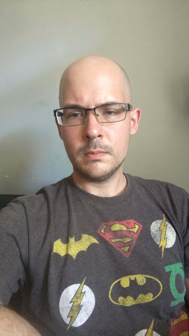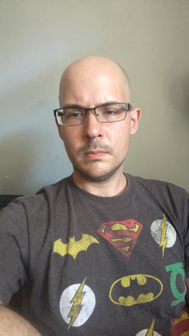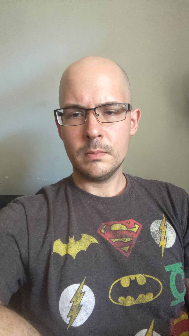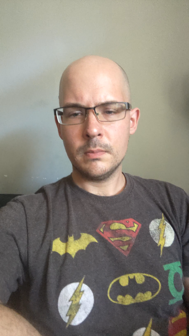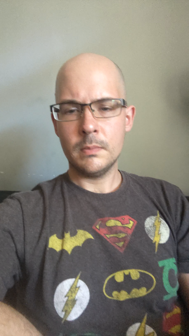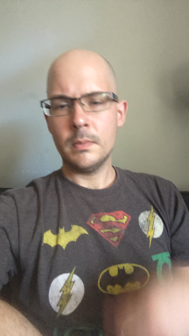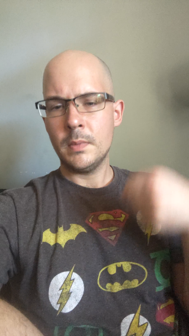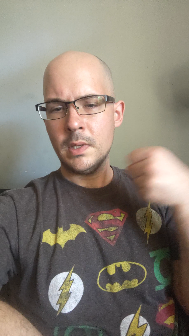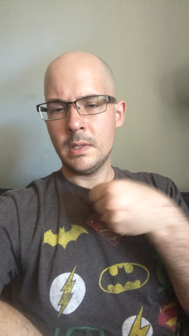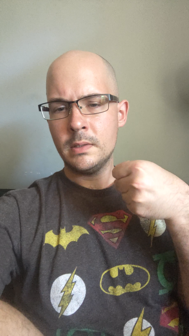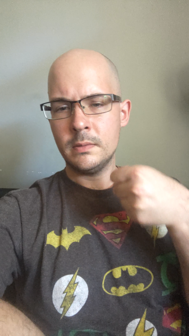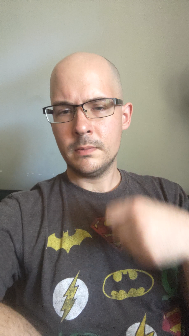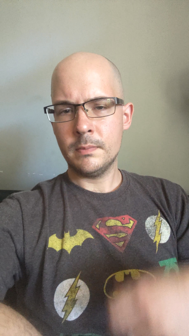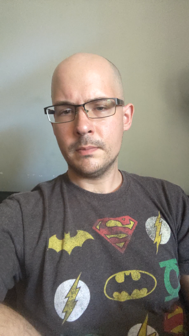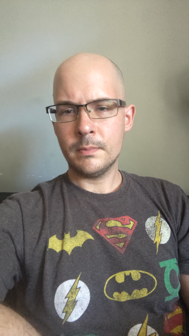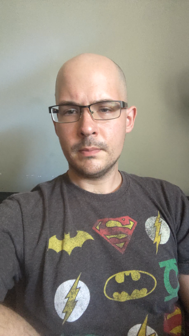hit